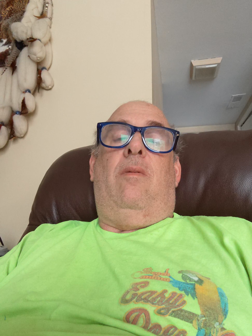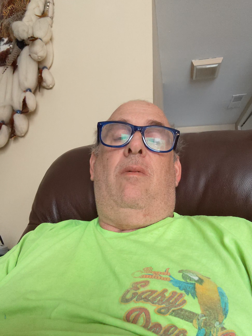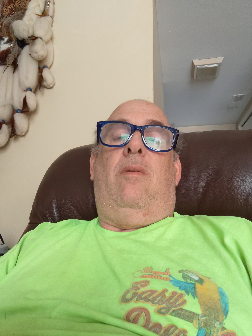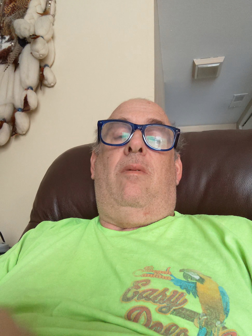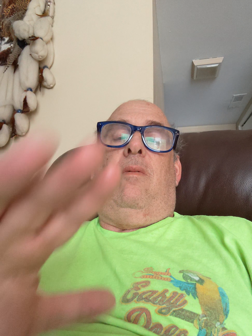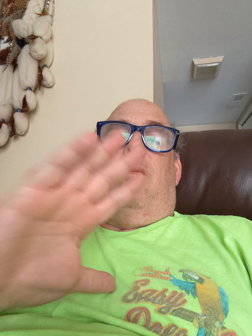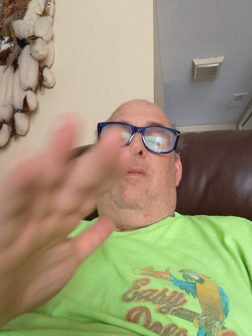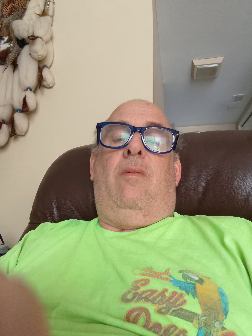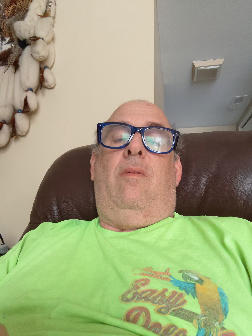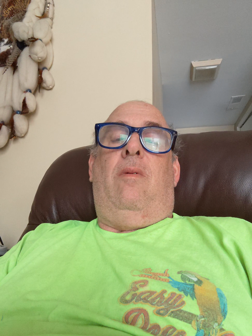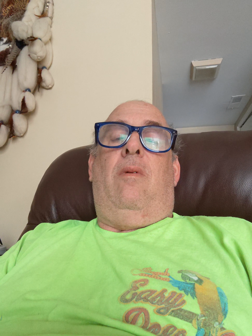fine